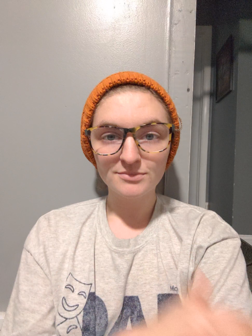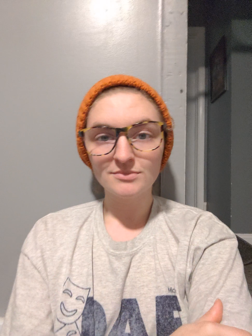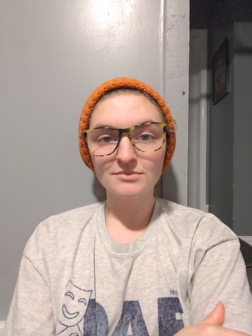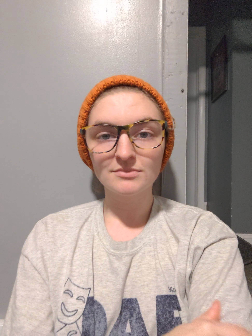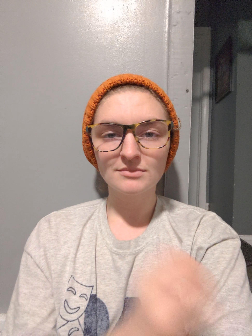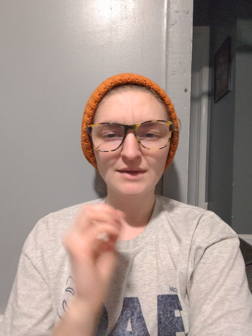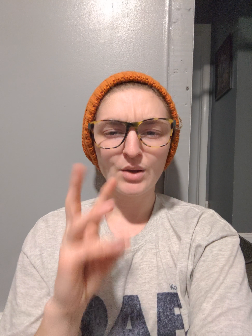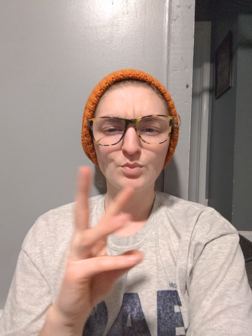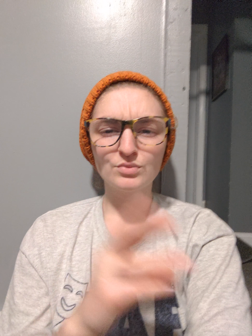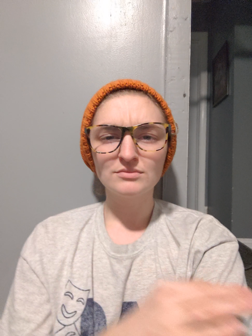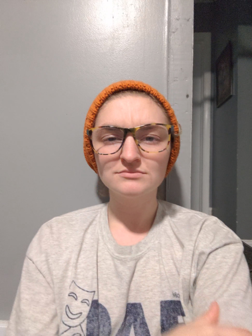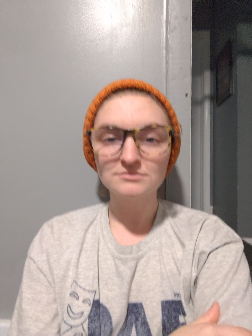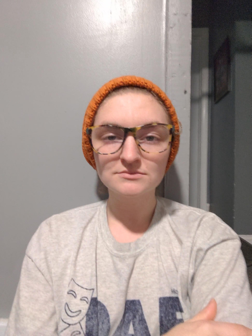owie